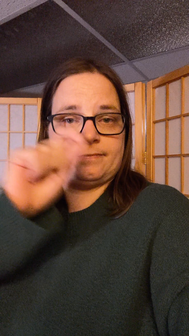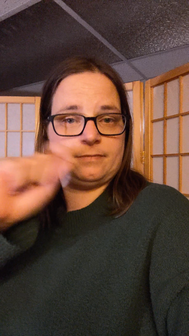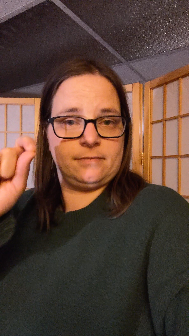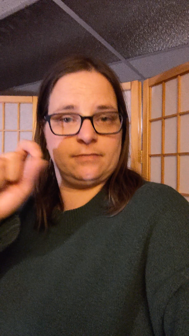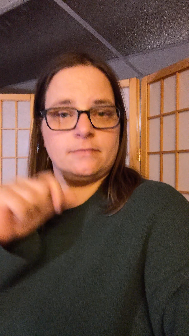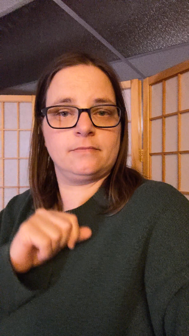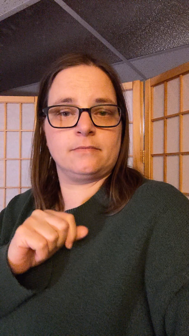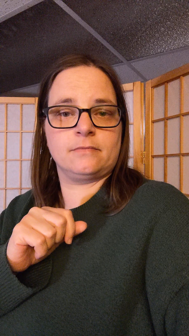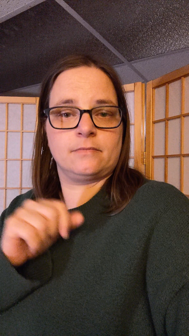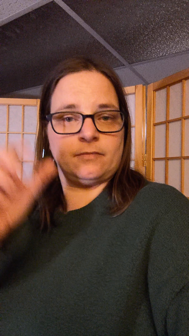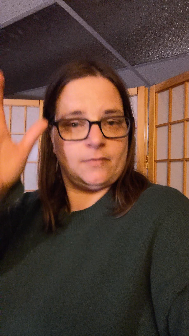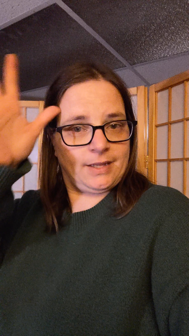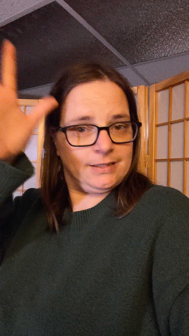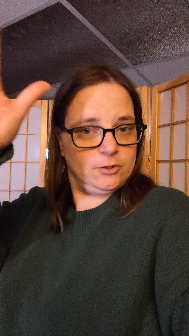deer